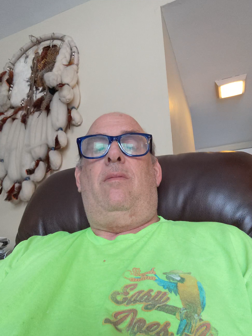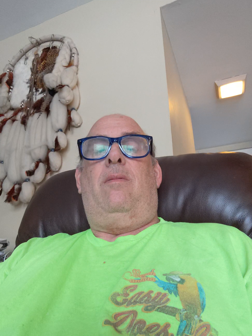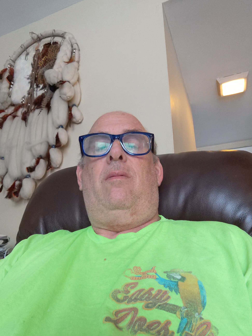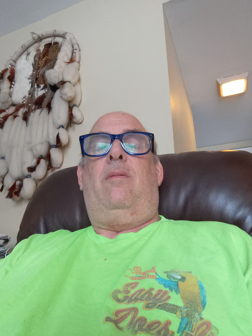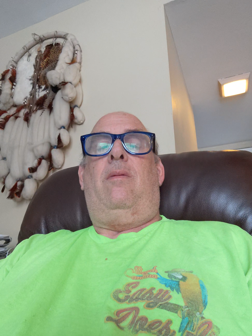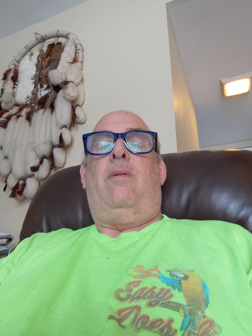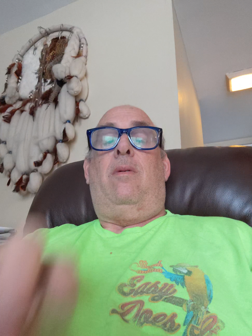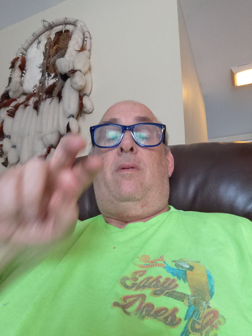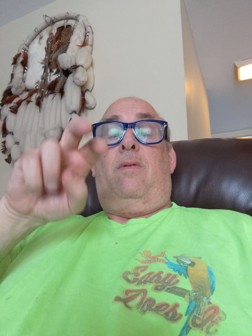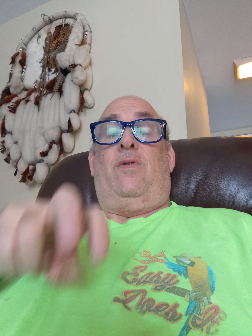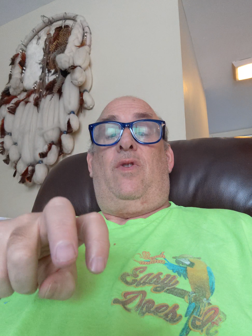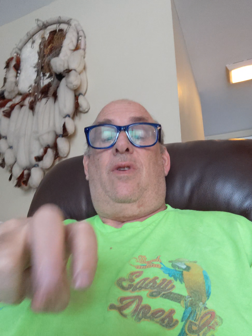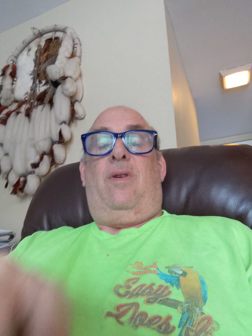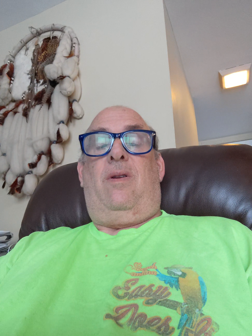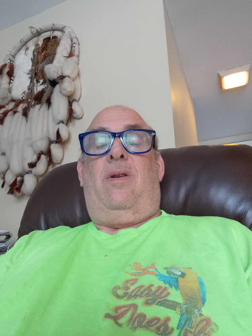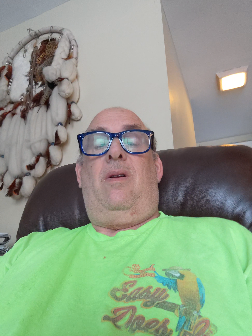chair